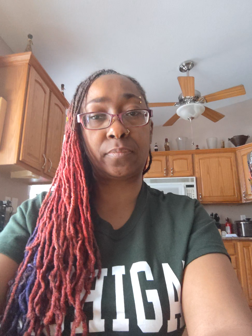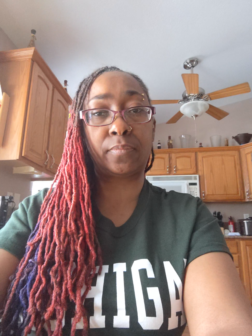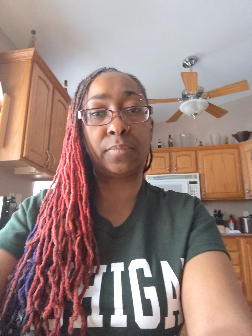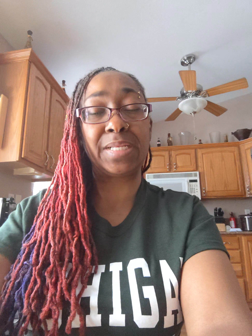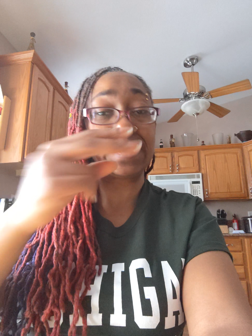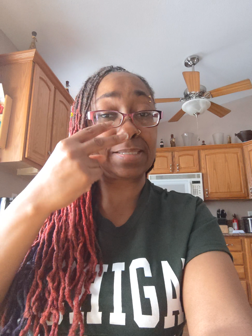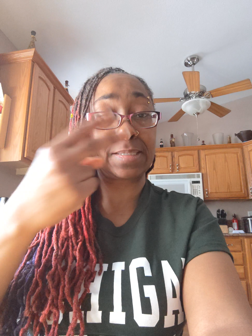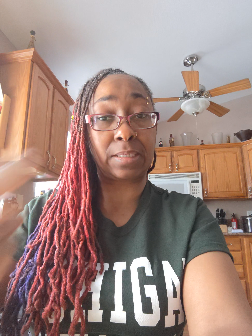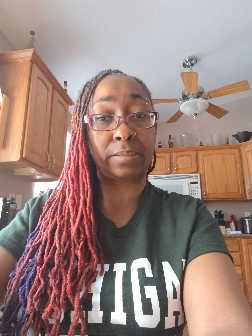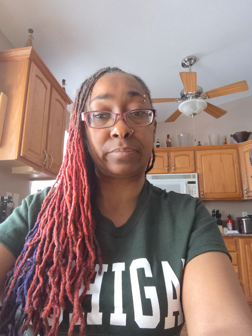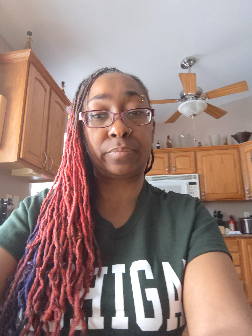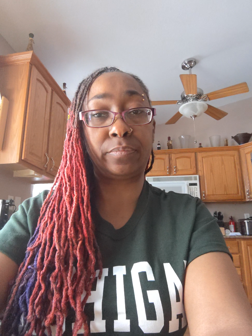see